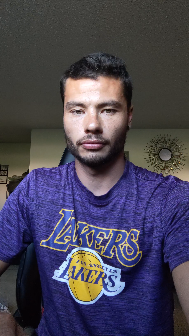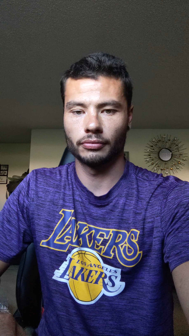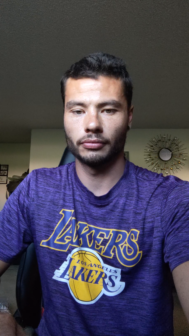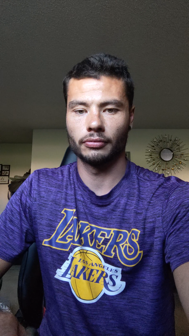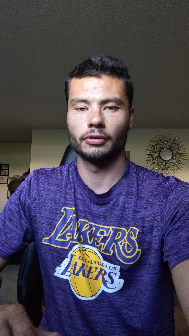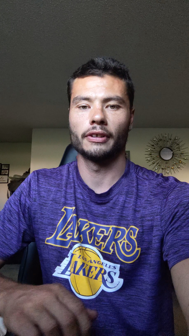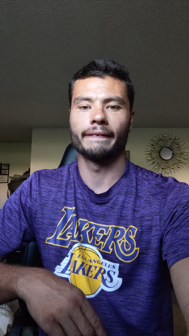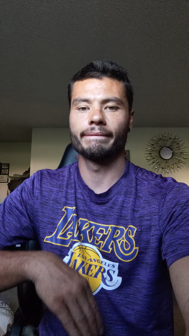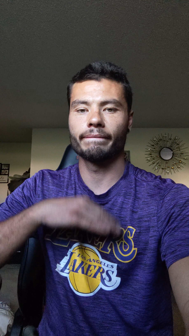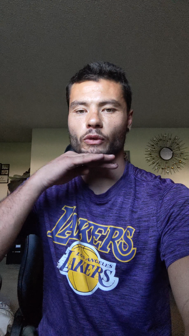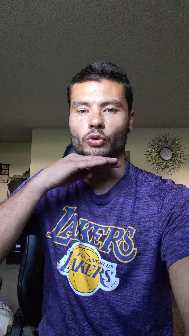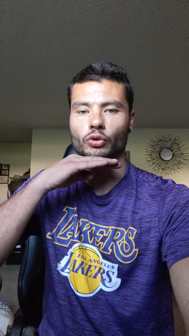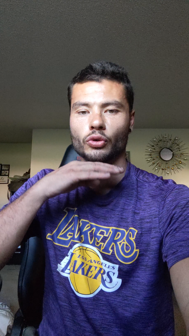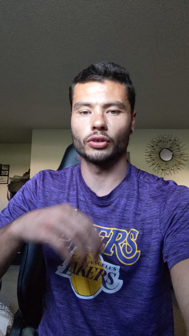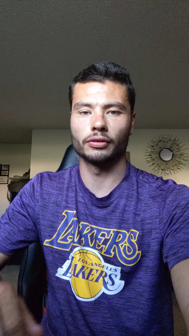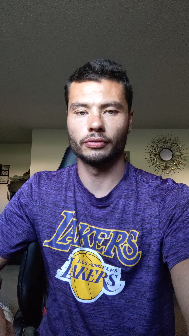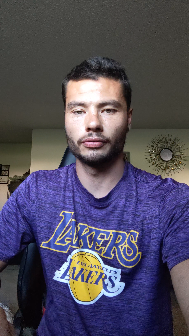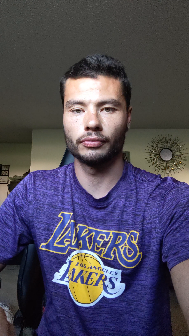full